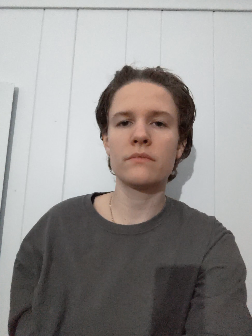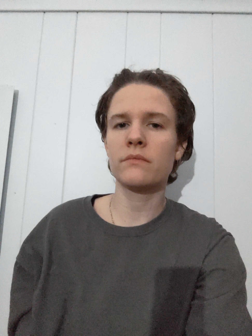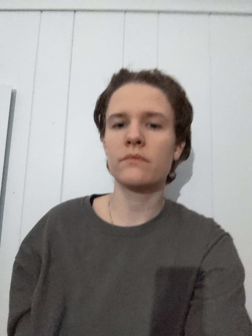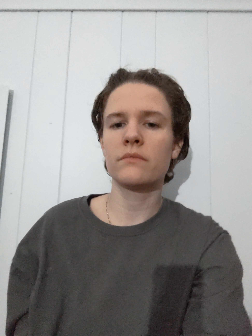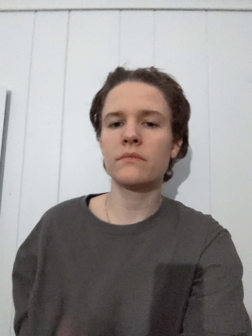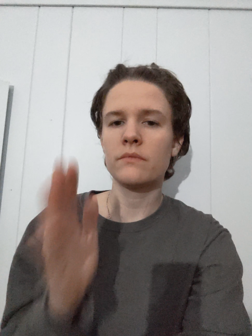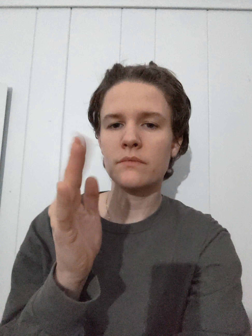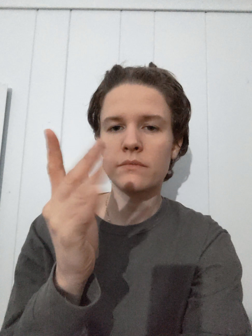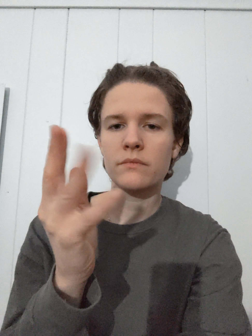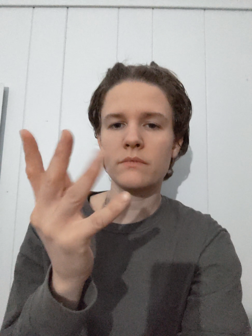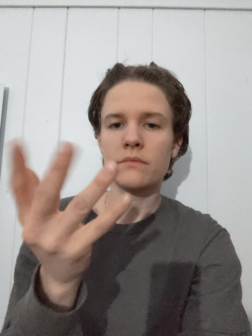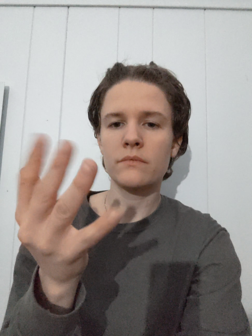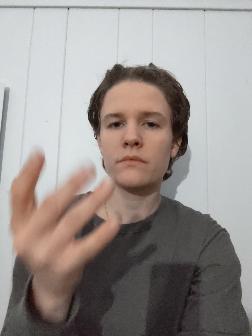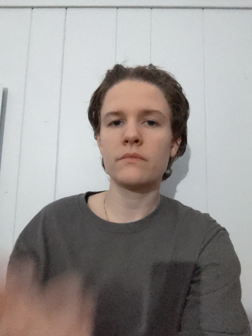finger